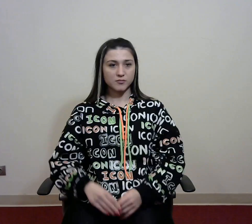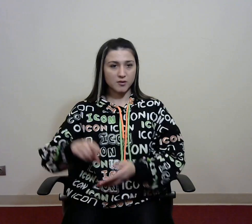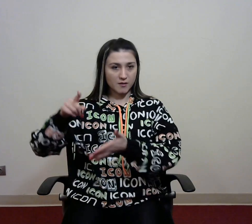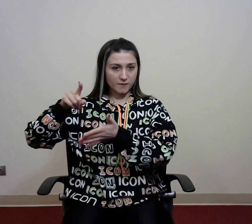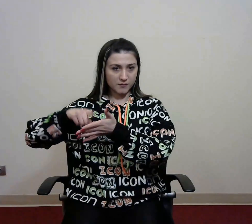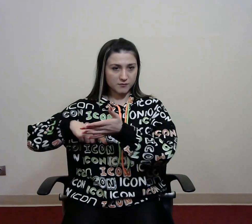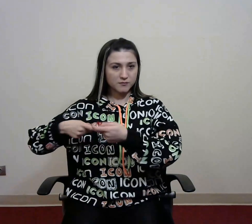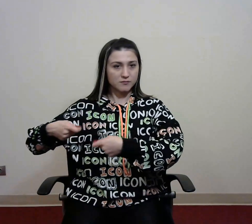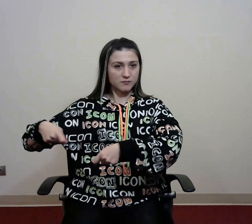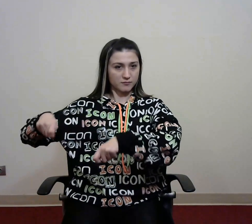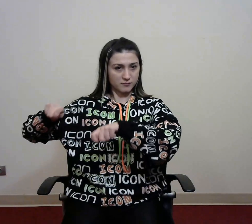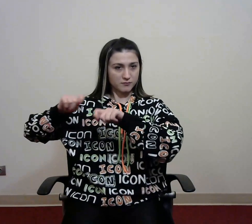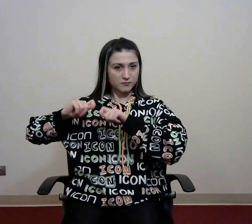etibarnamə